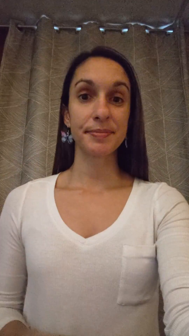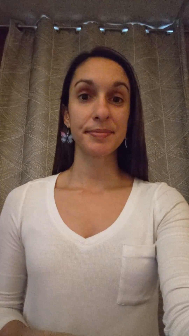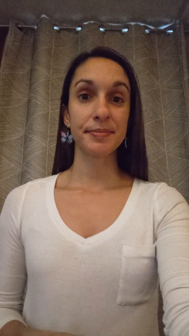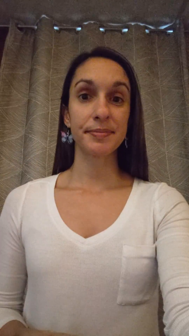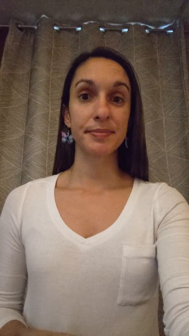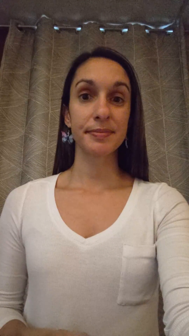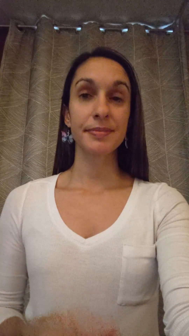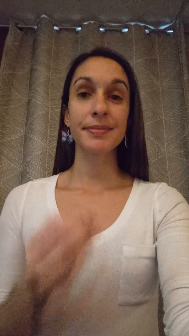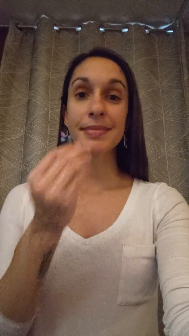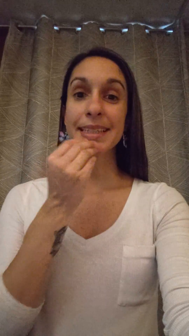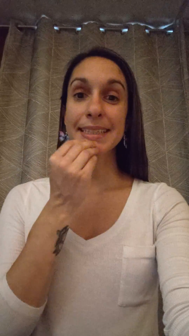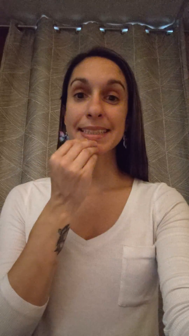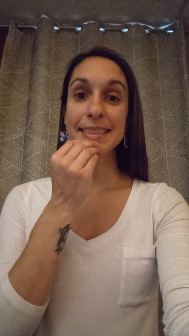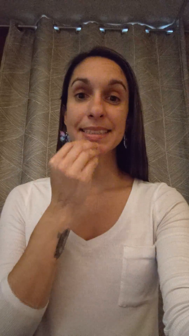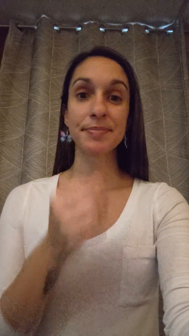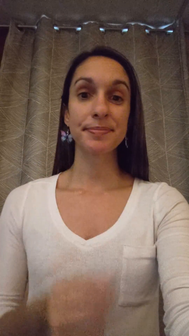eat